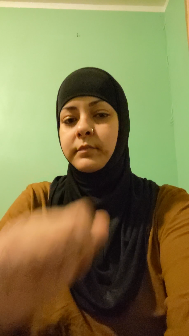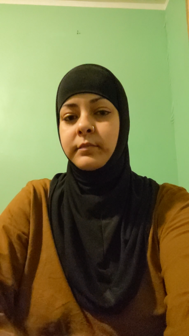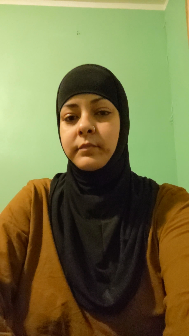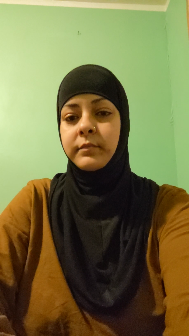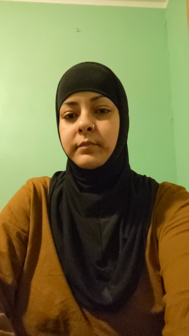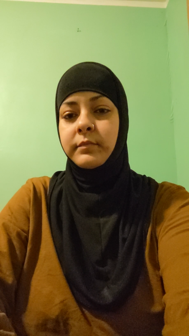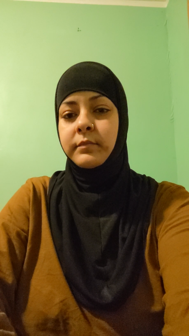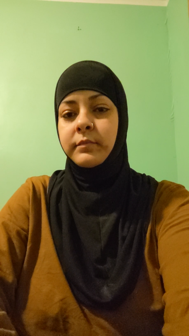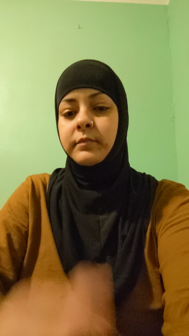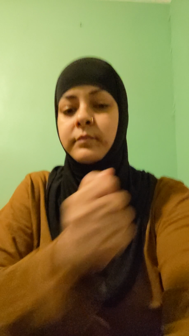hug